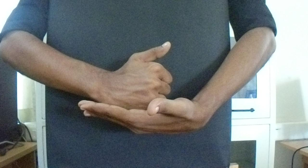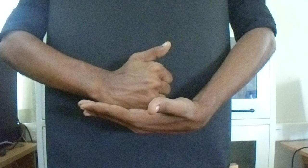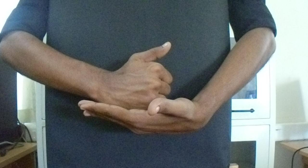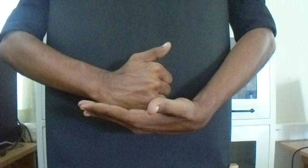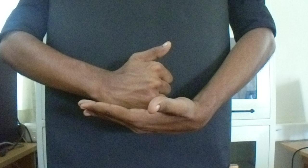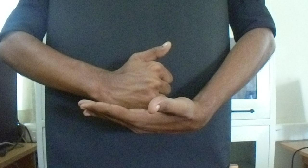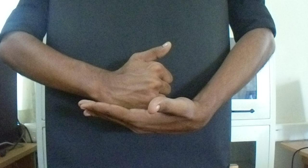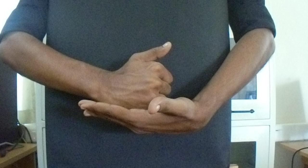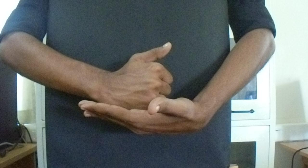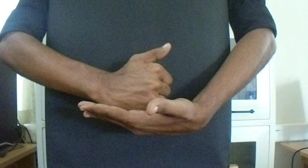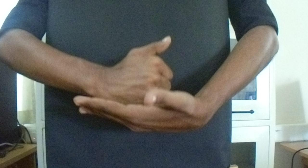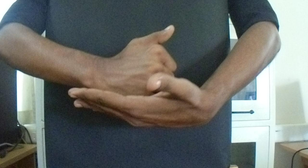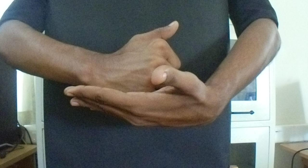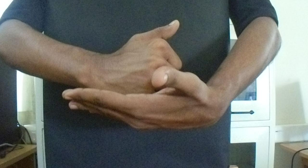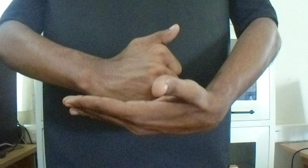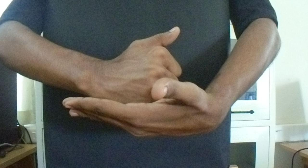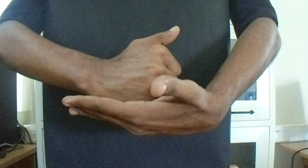help